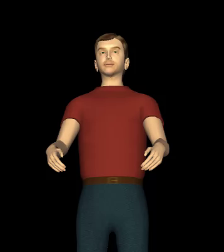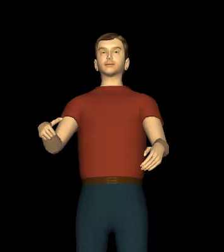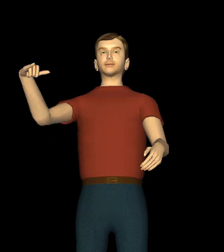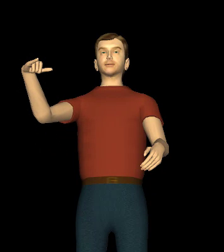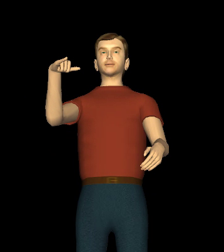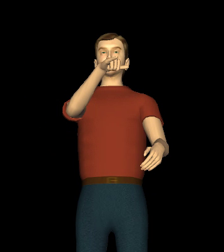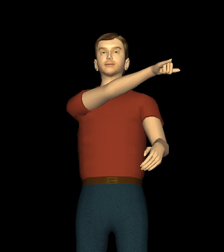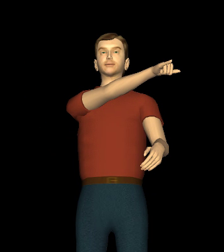طائرة